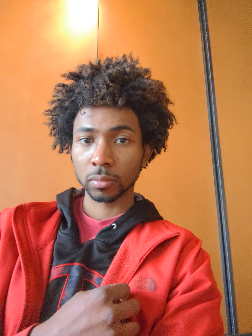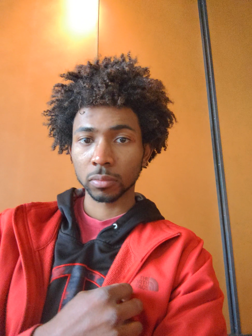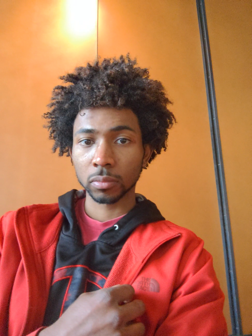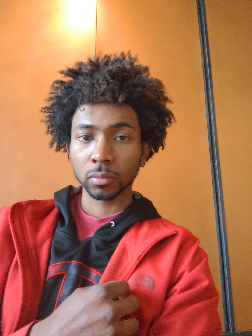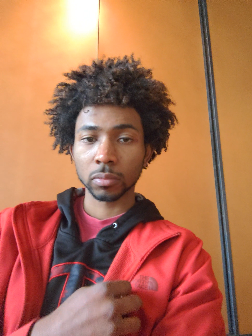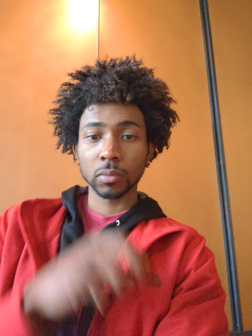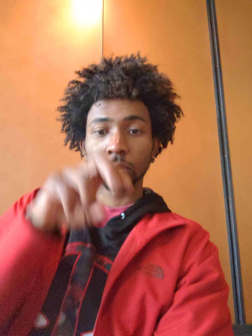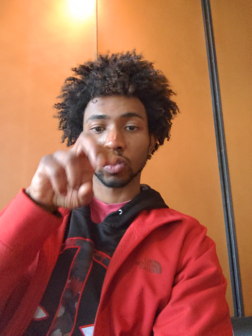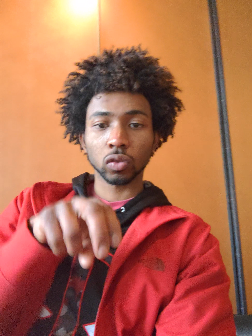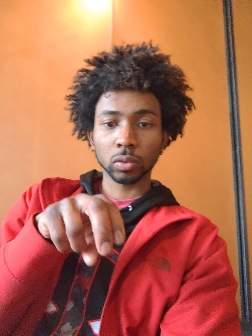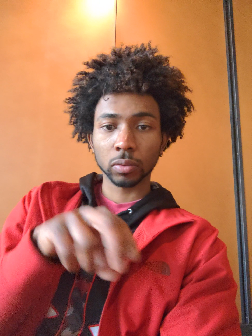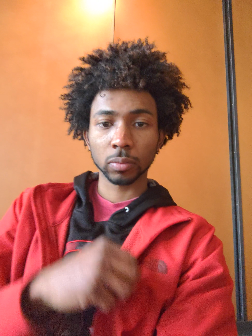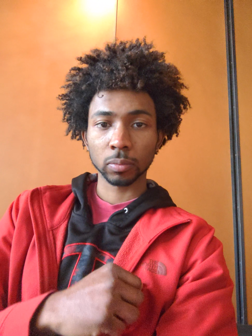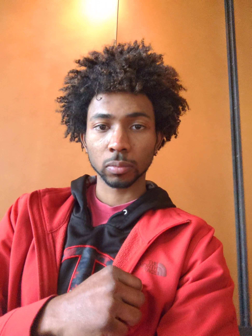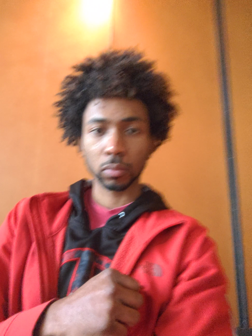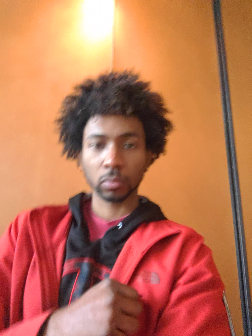chair